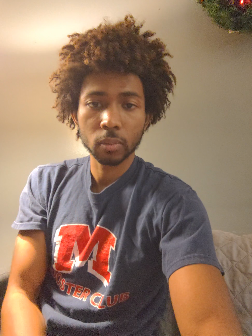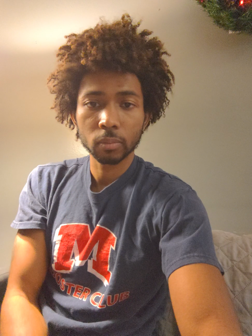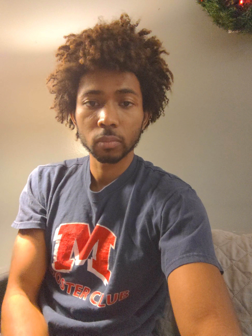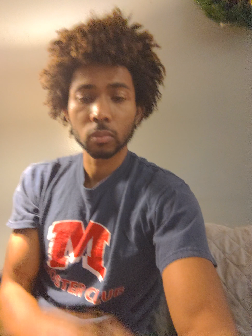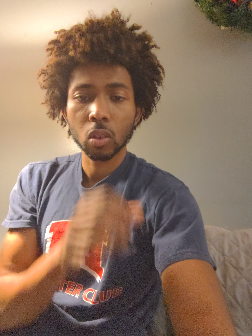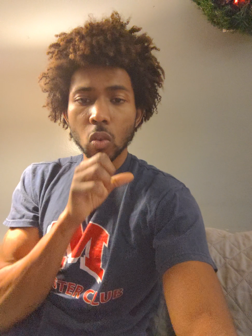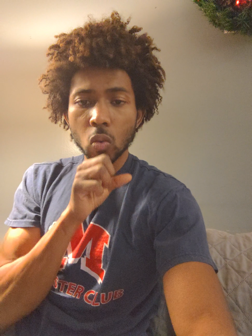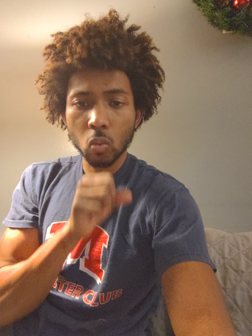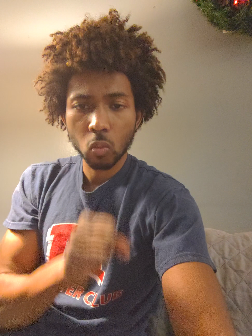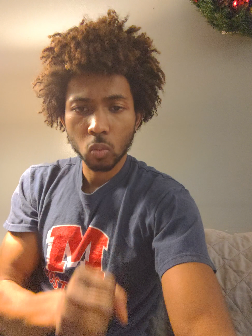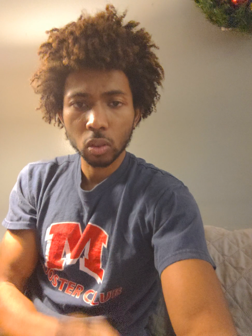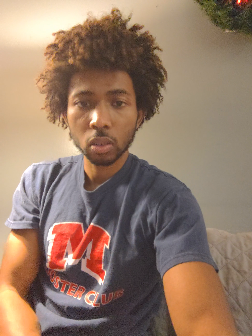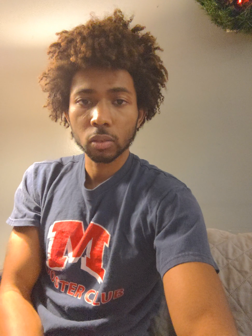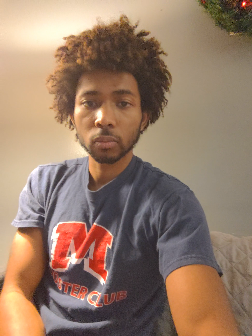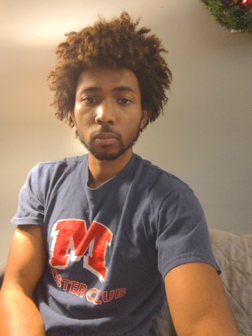old